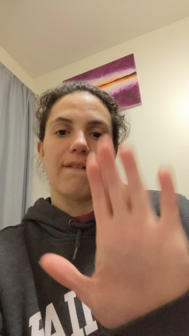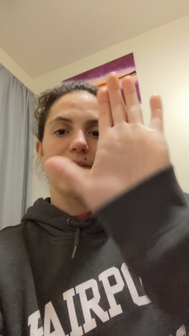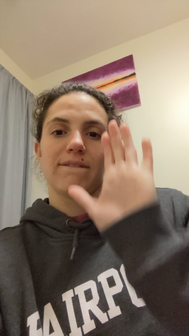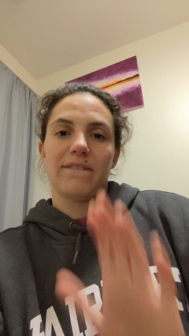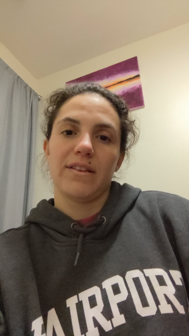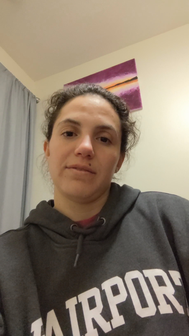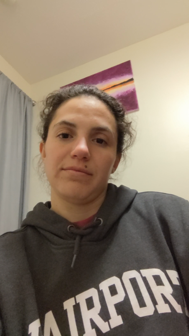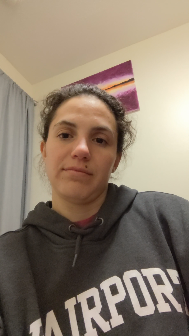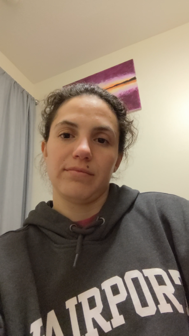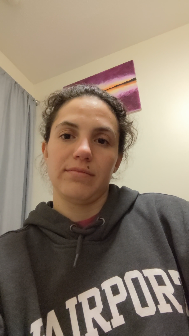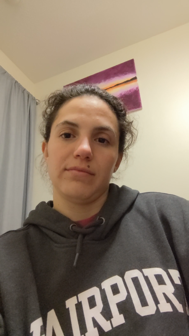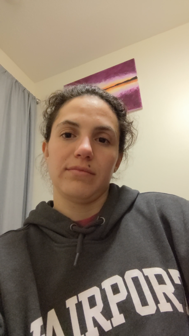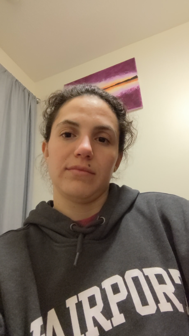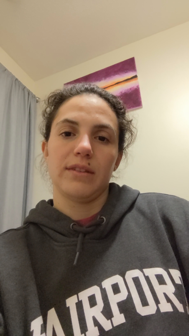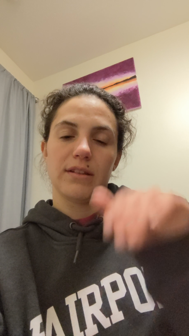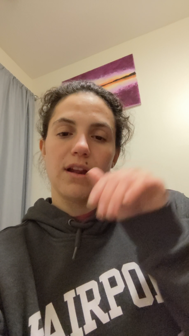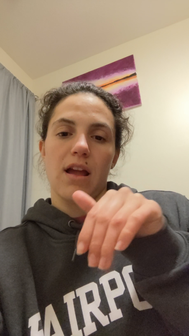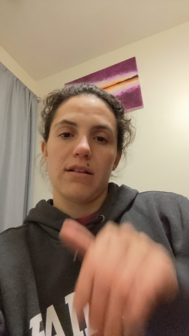night night